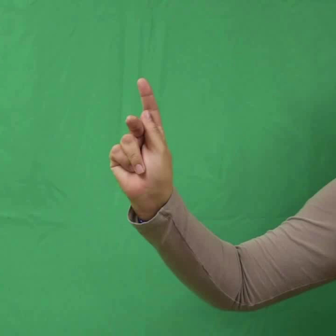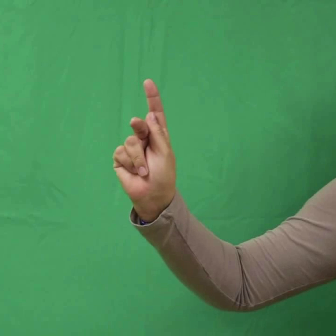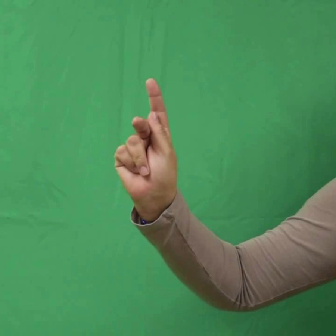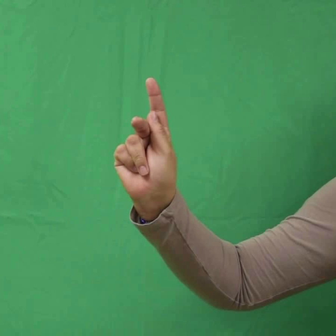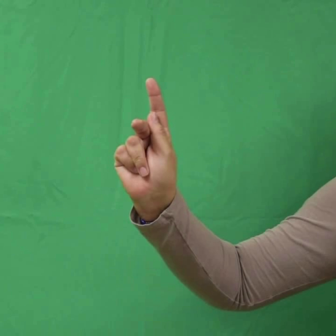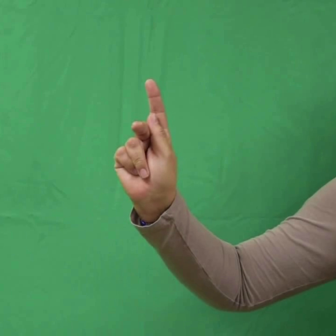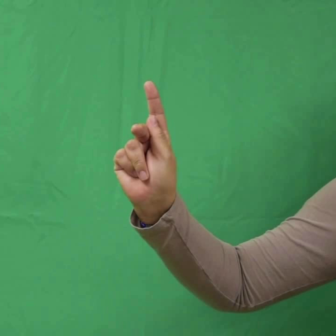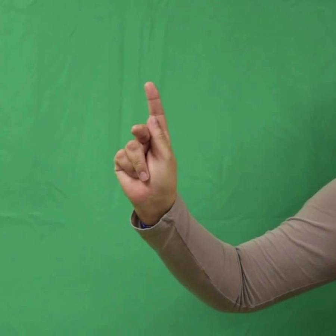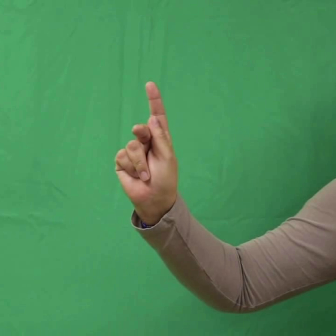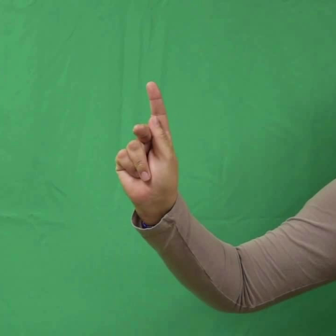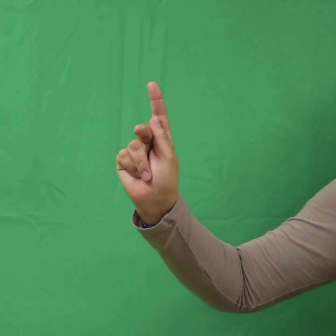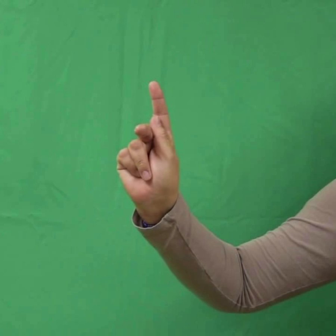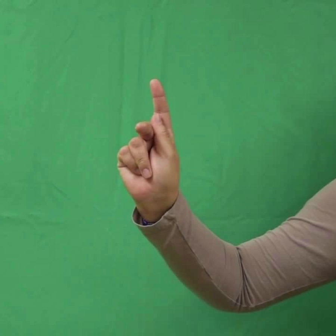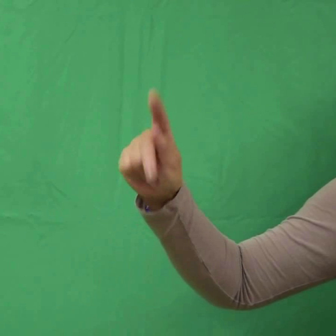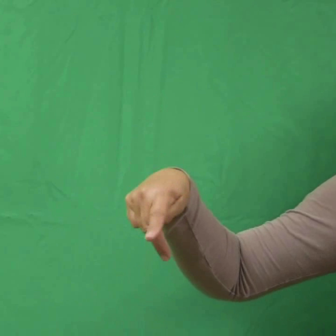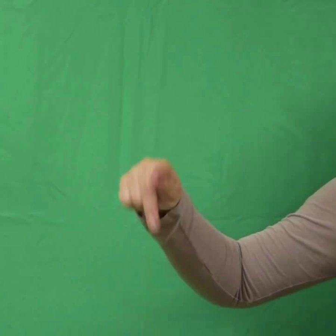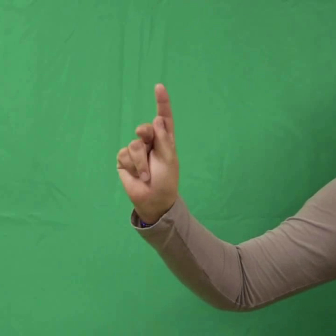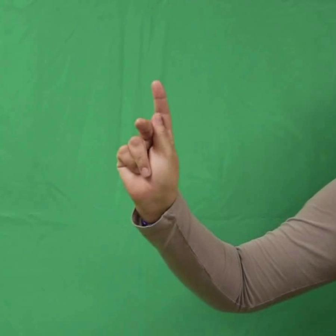K